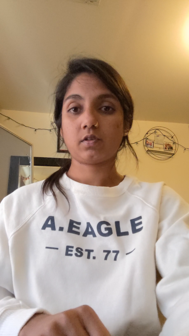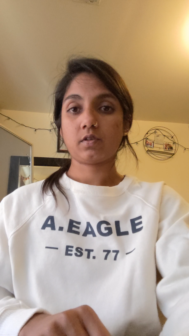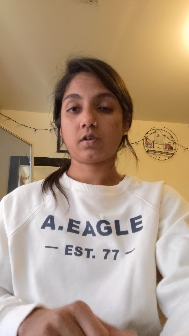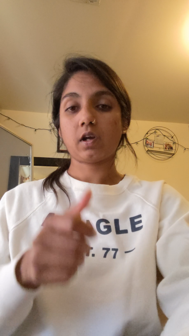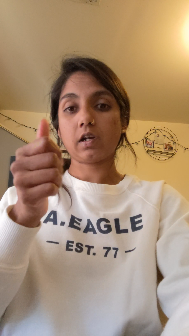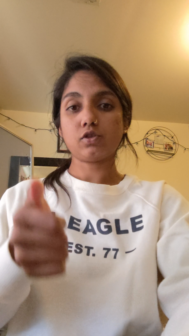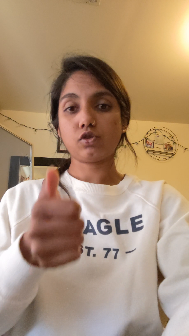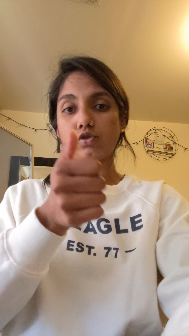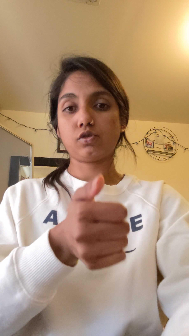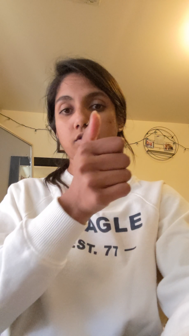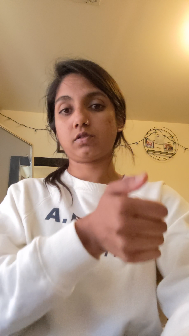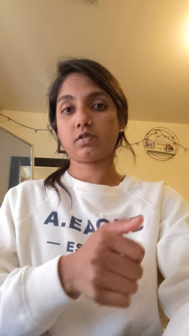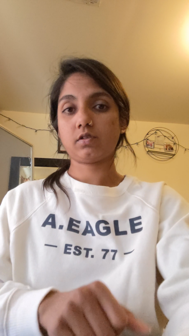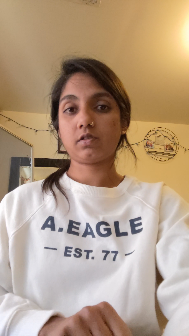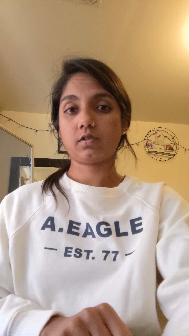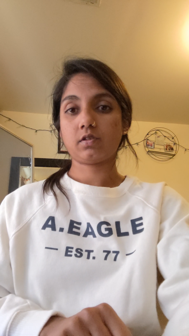each